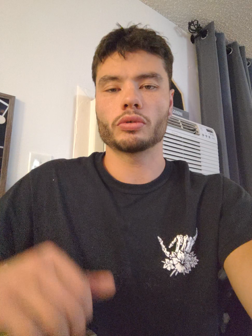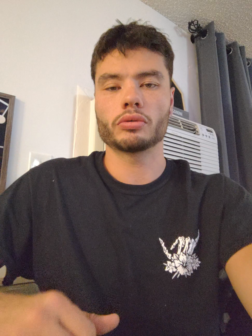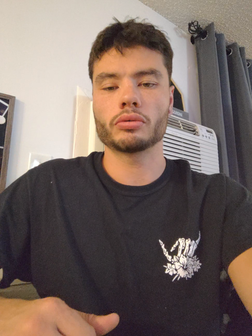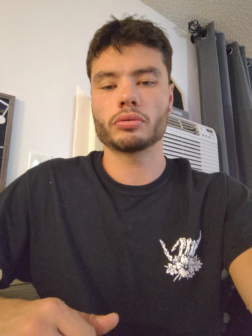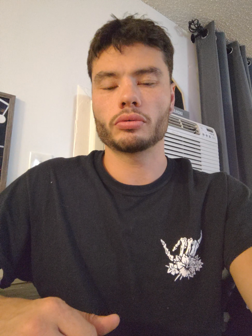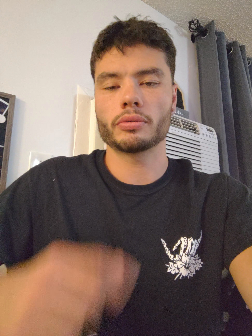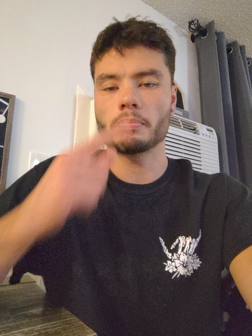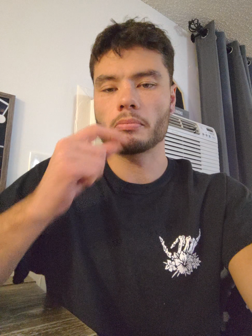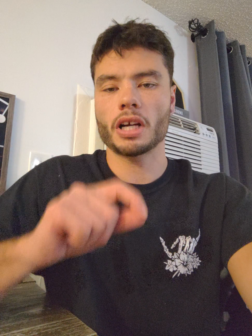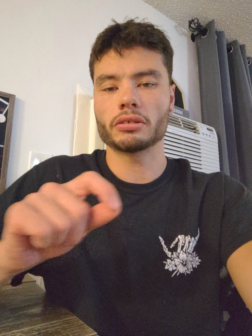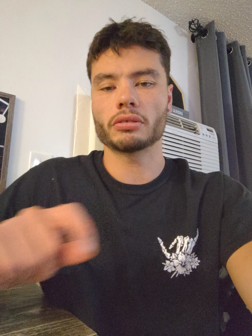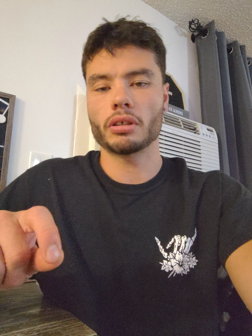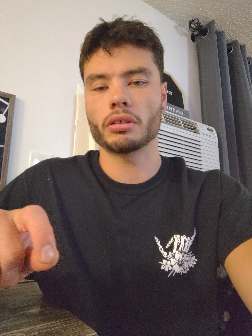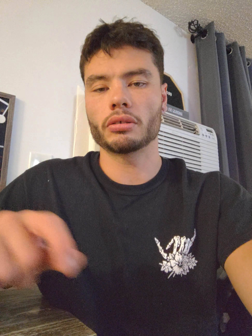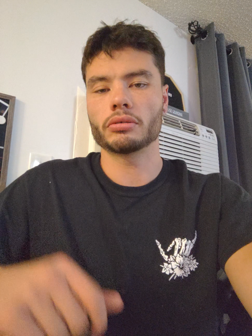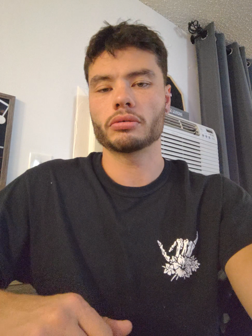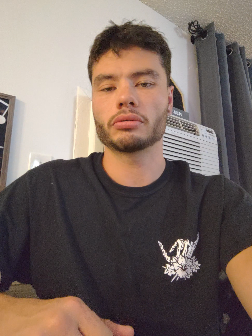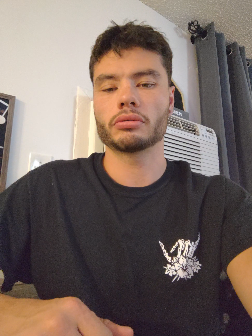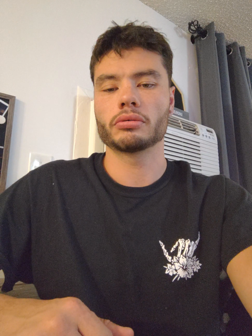pencil